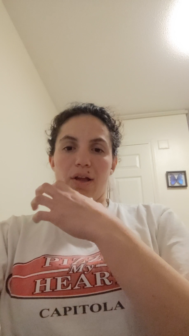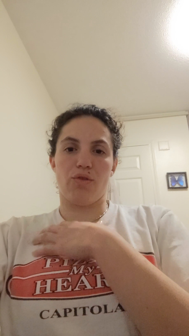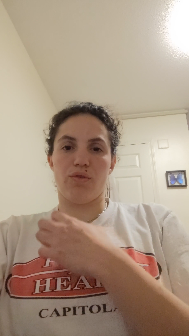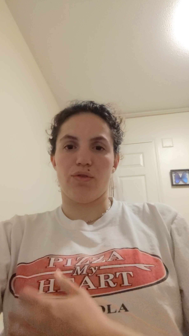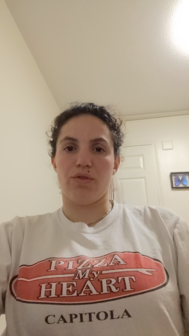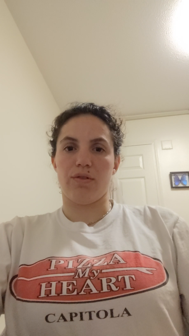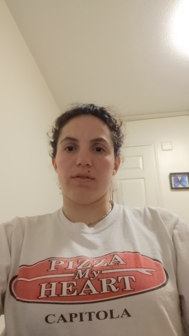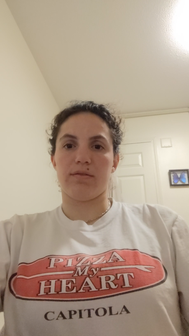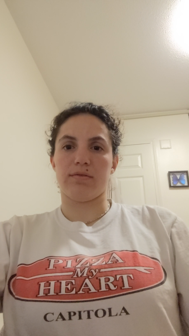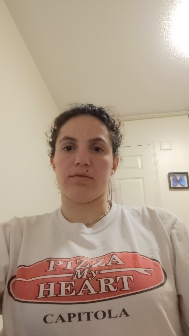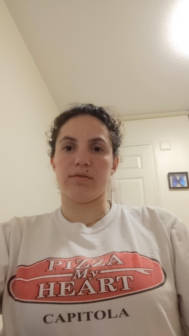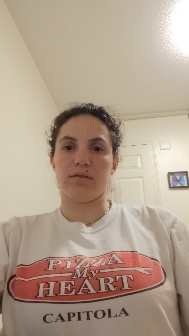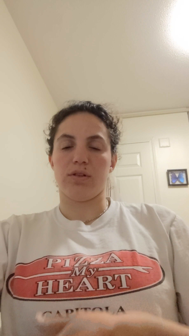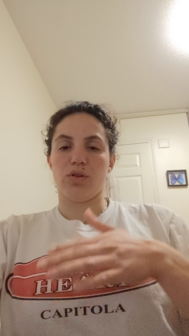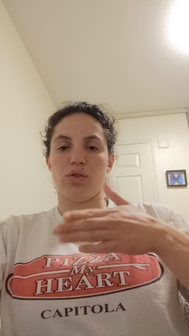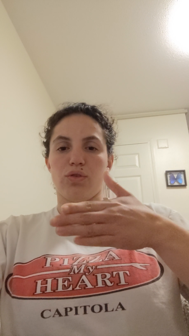cook